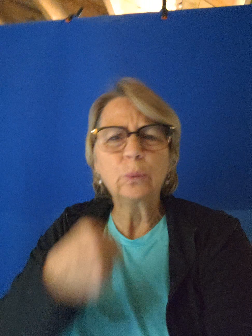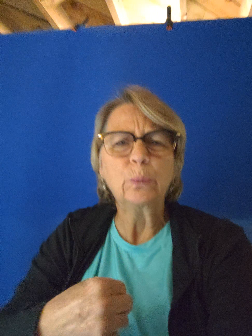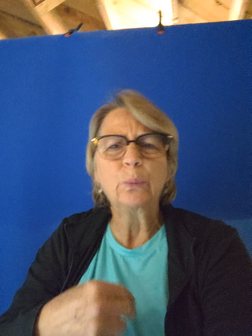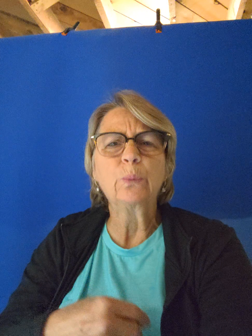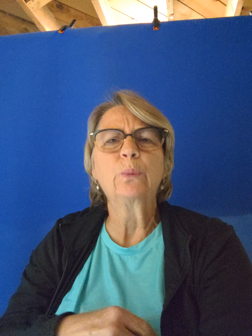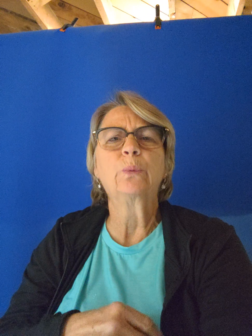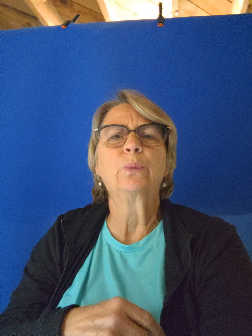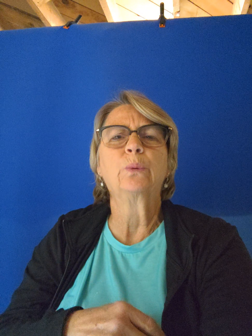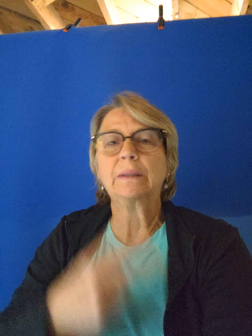cute